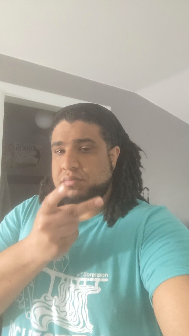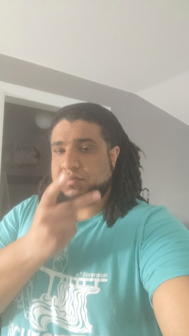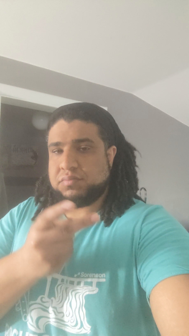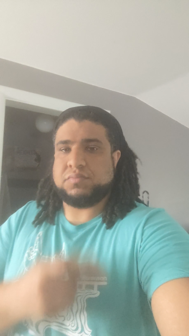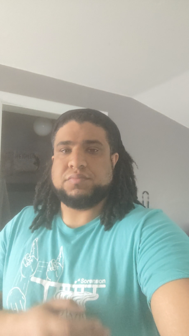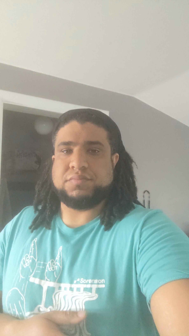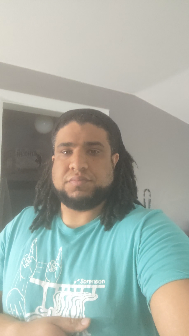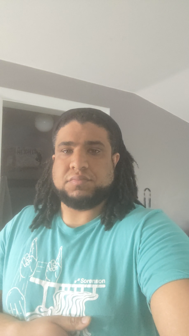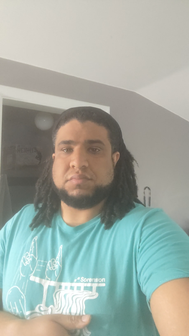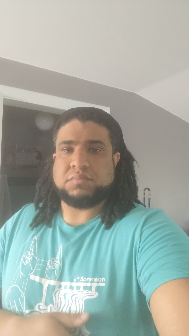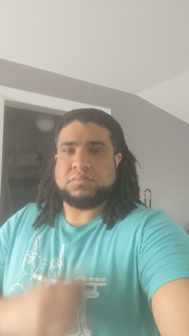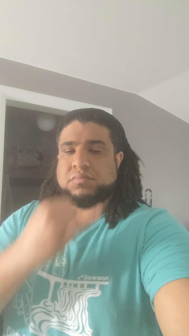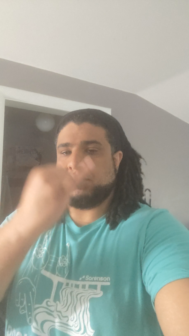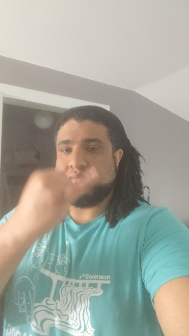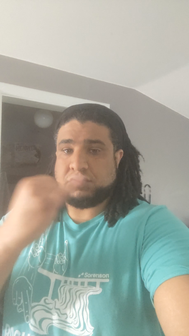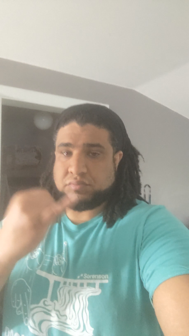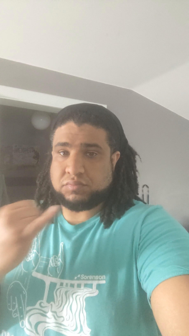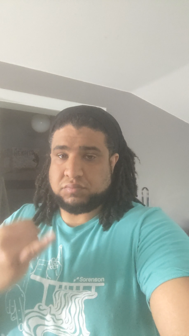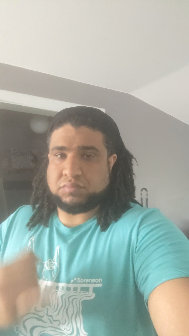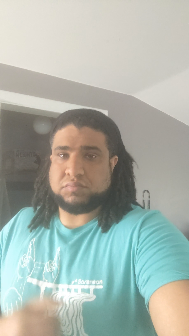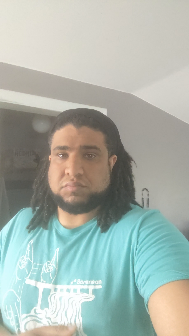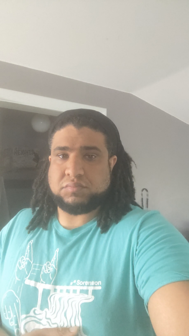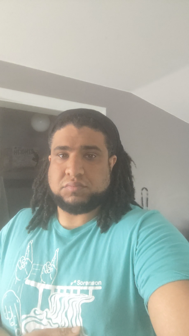draw